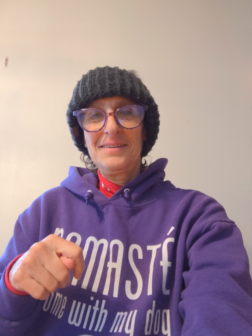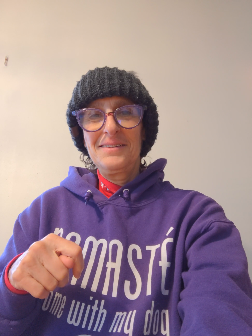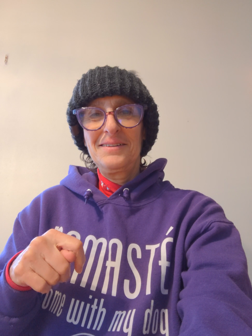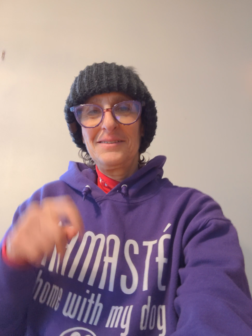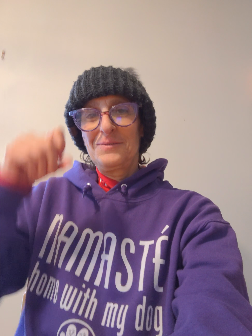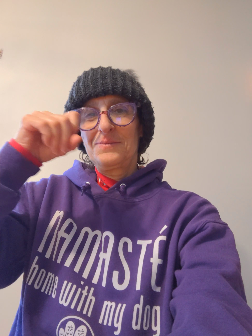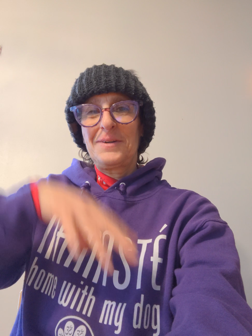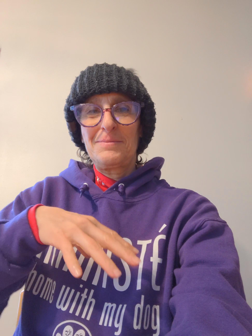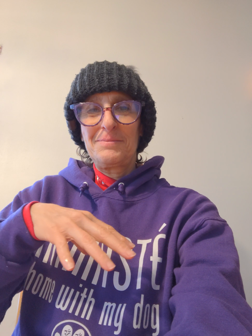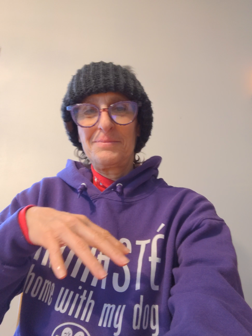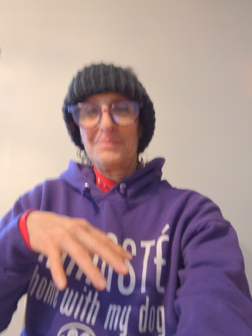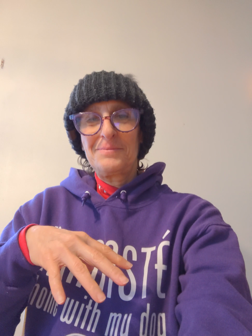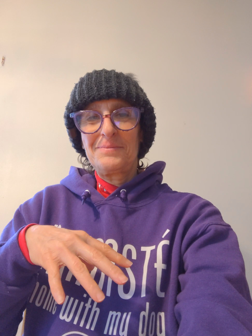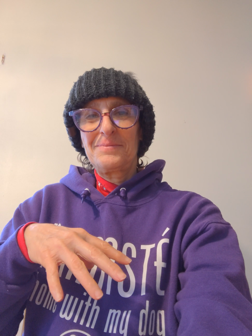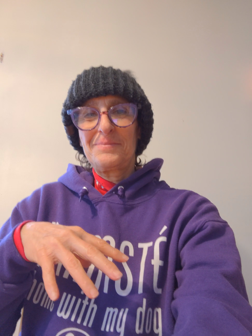drop